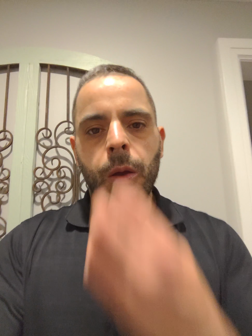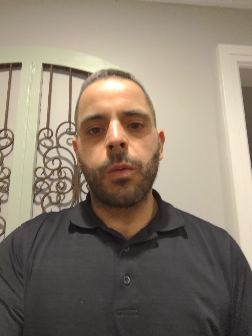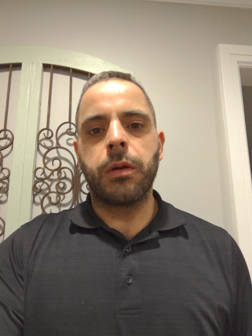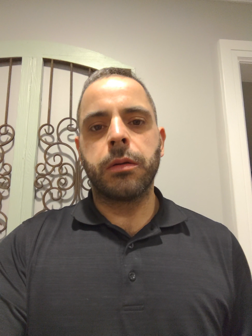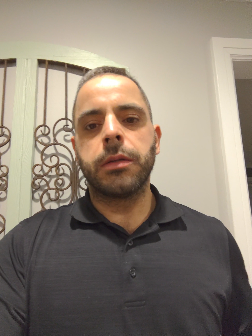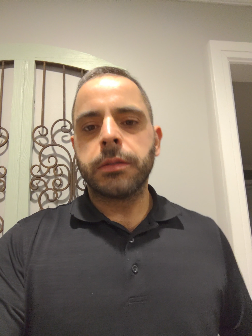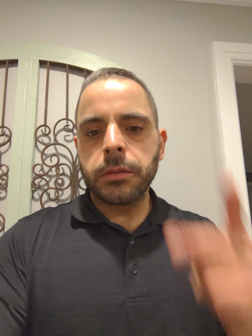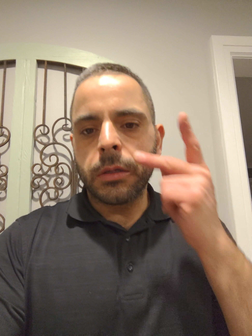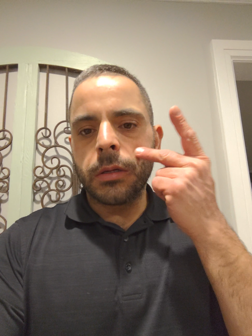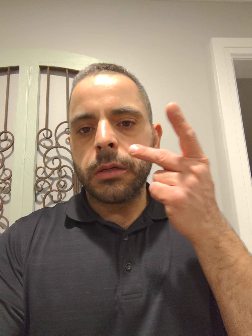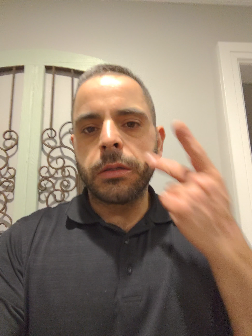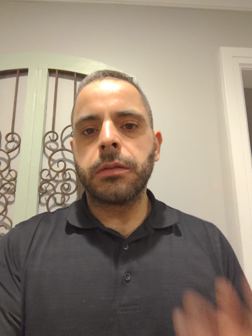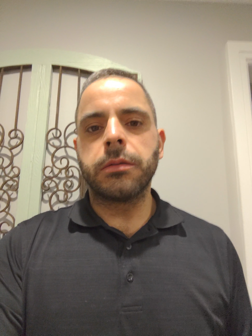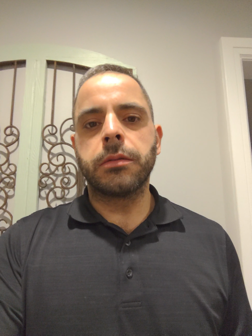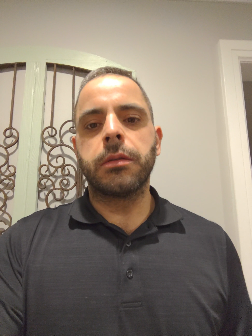kitty